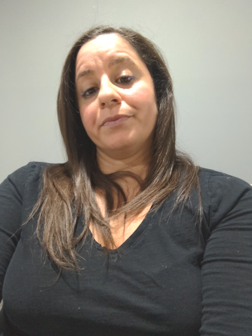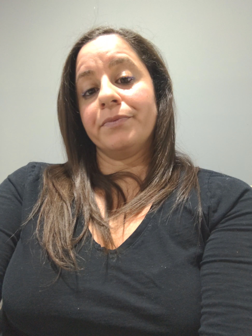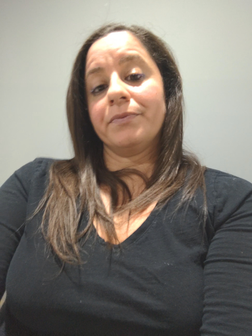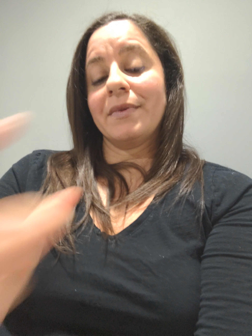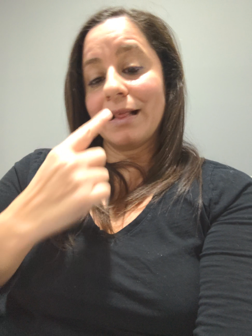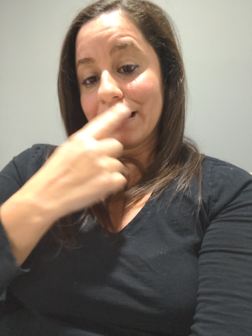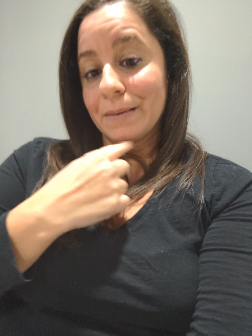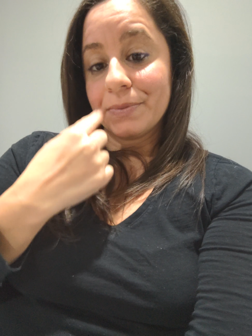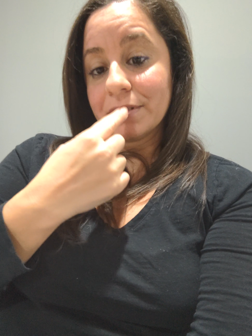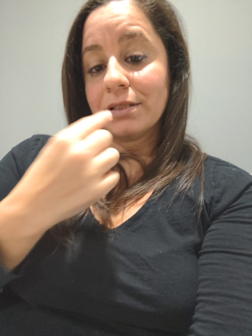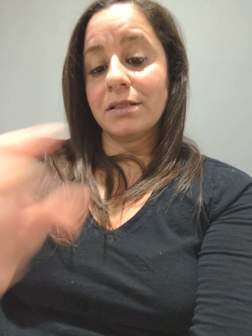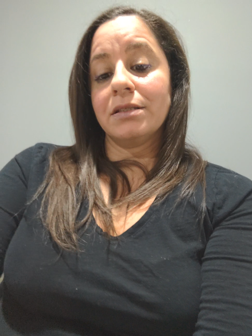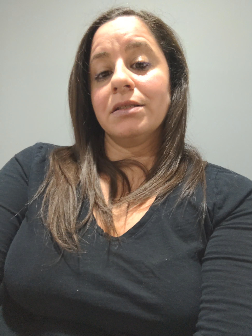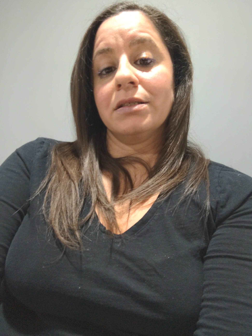lips